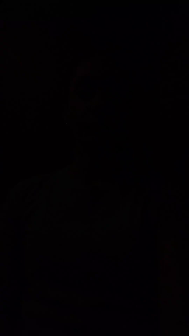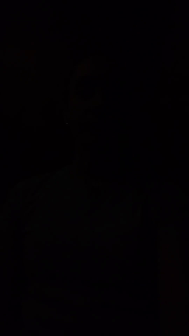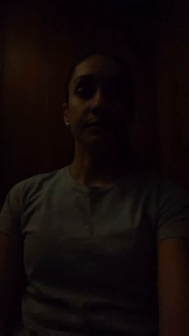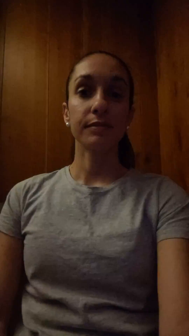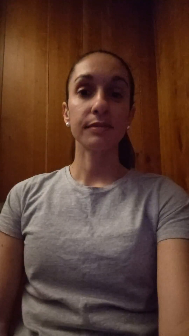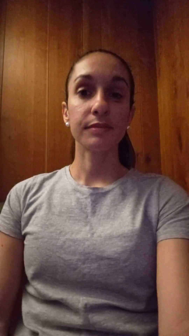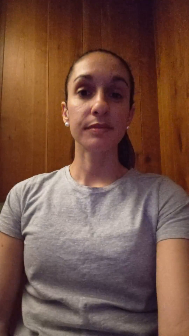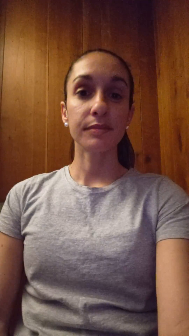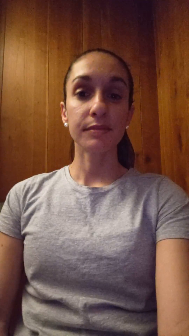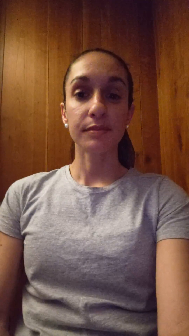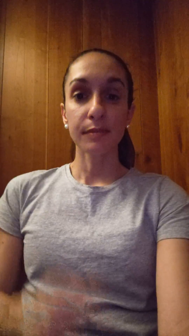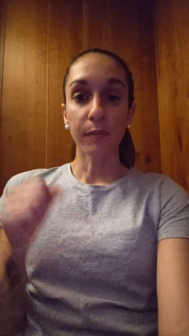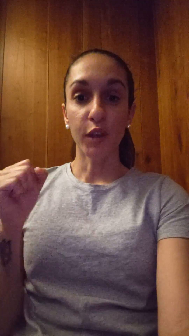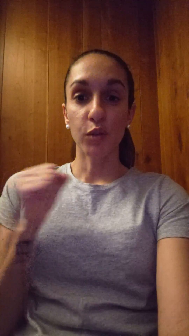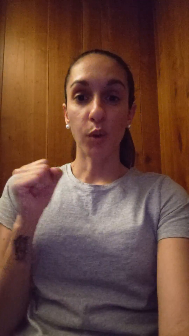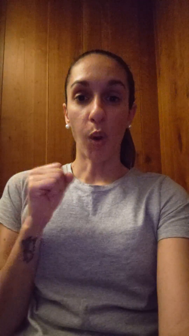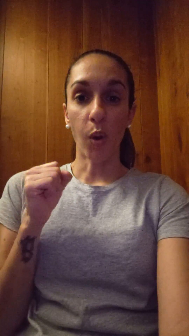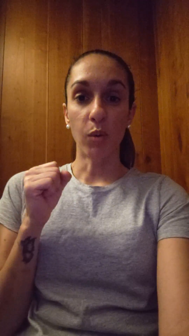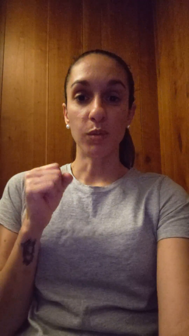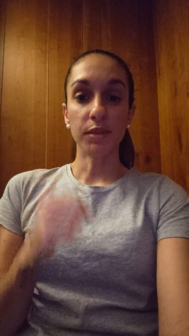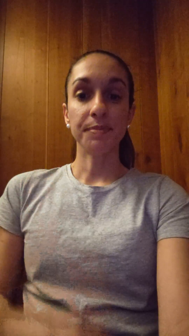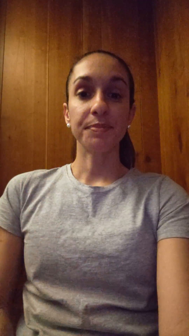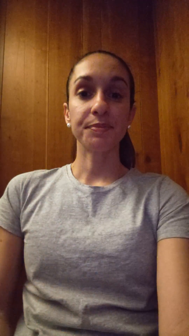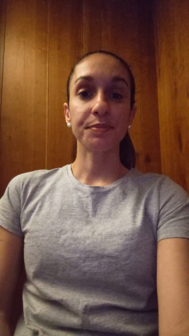cold